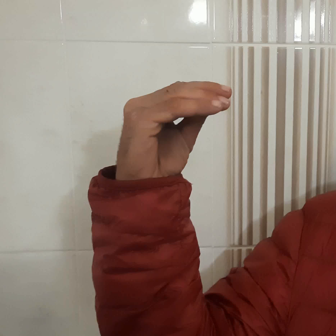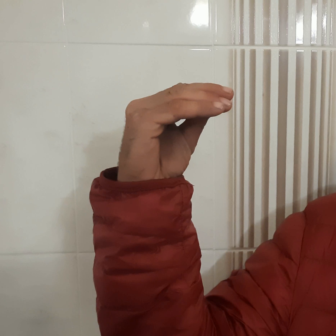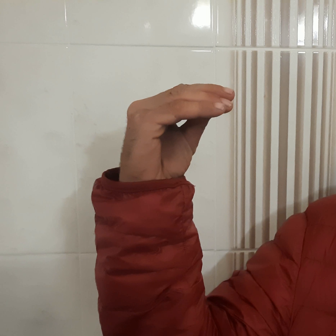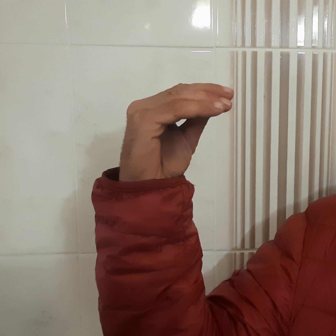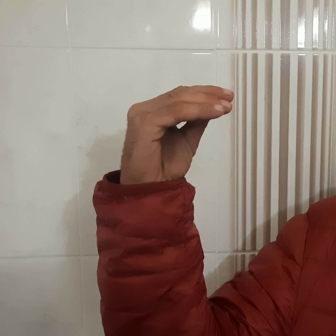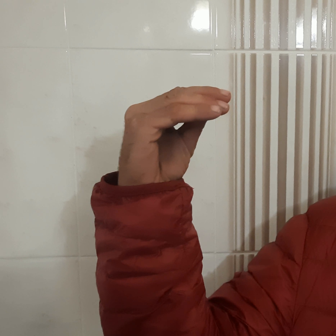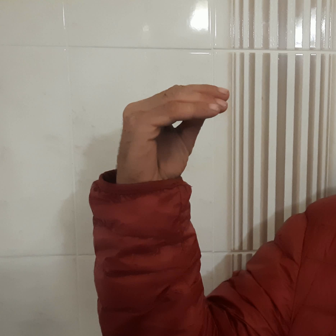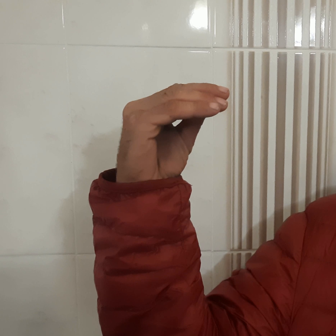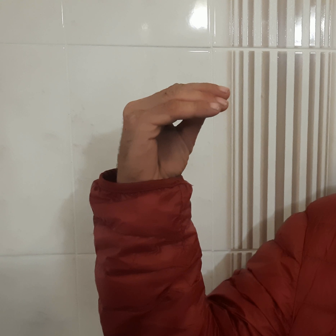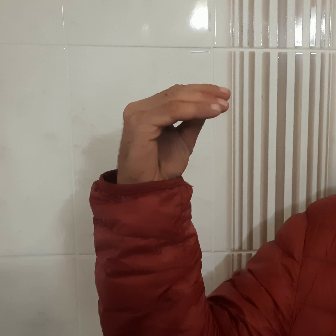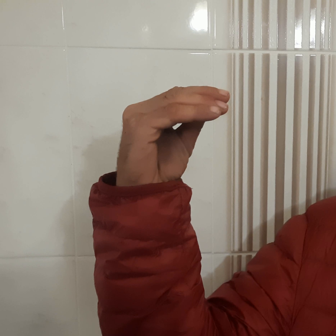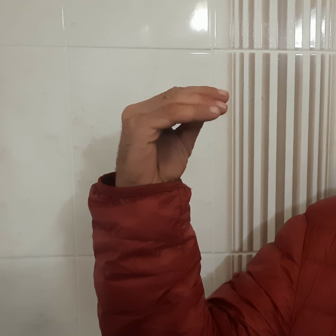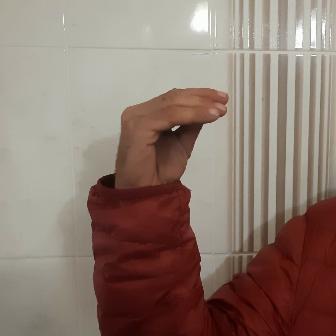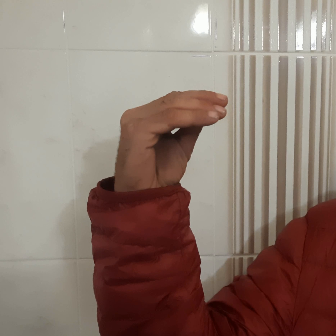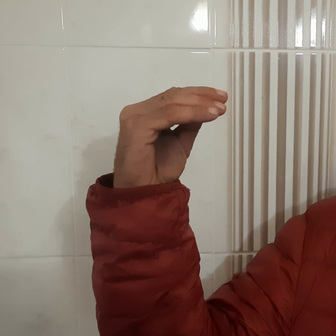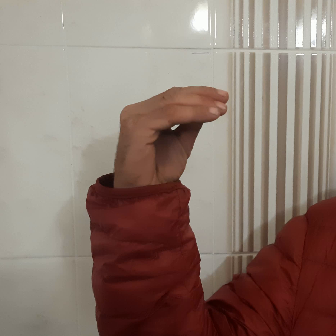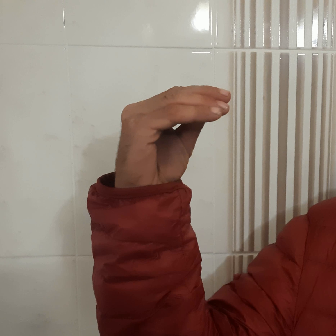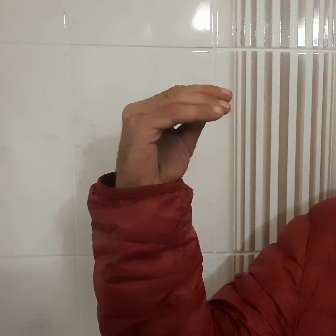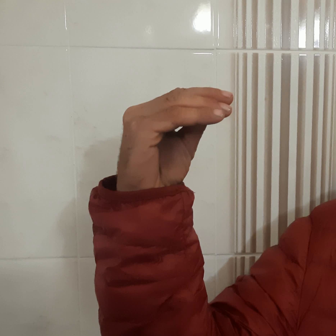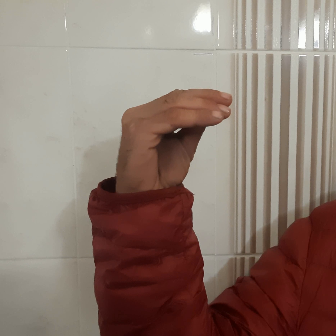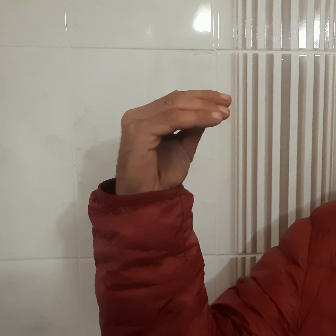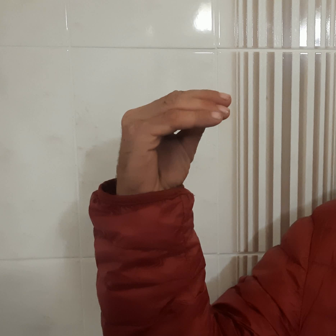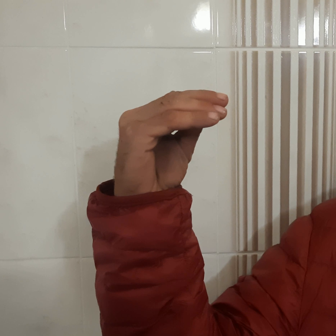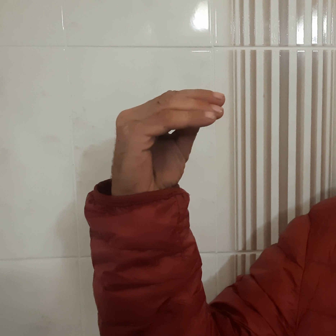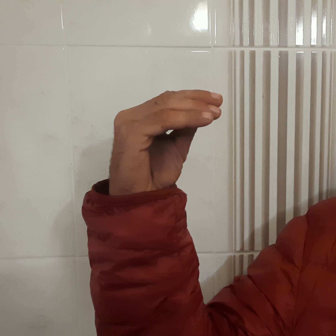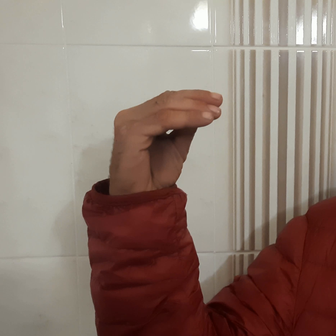Ж